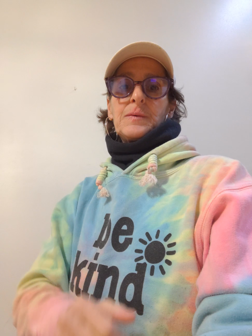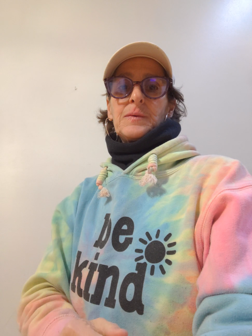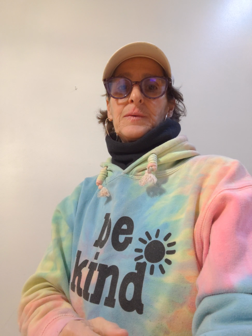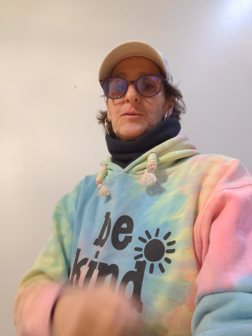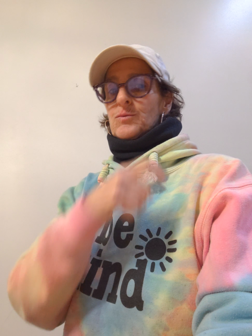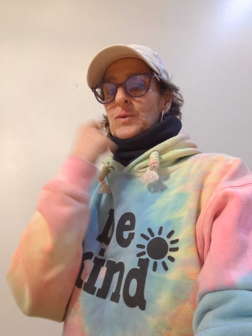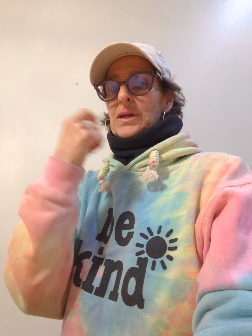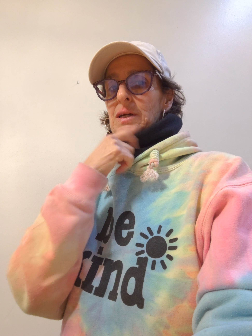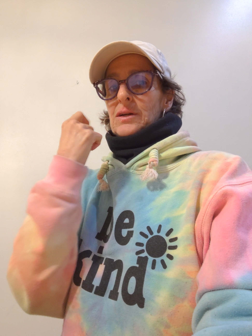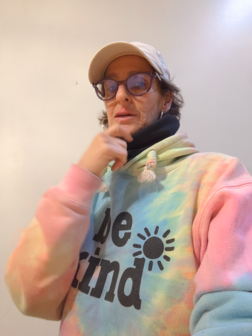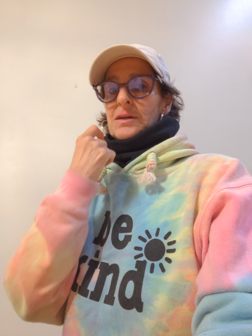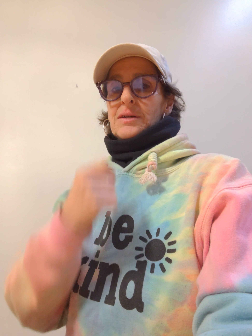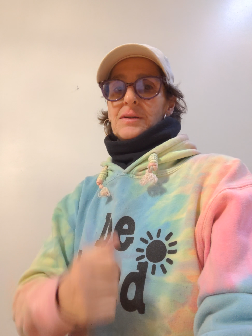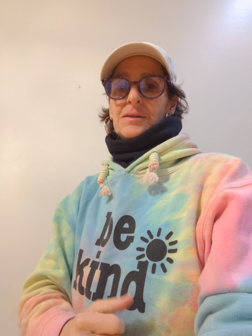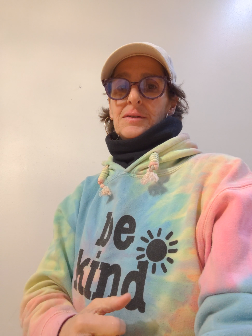dryer